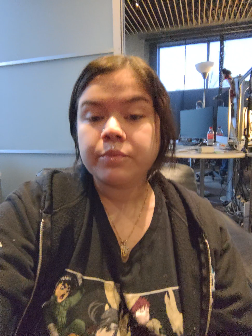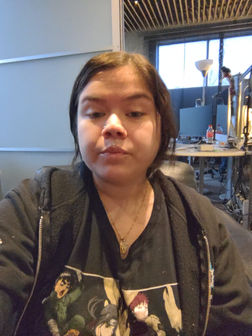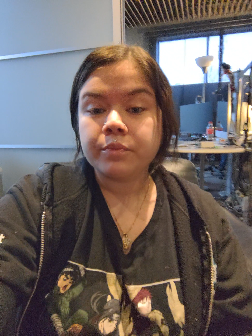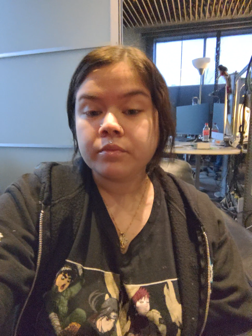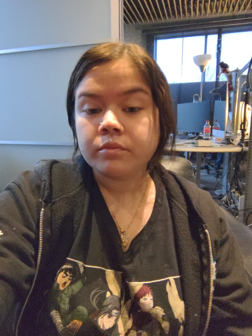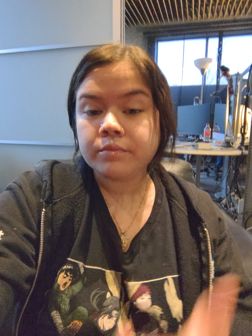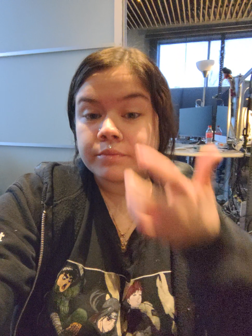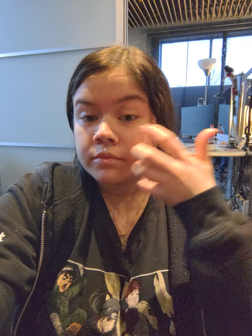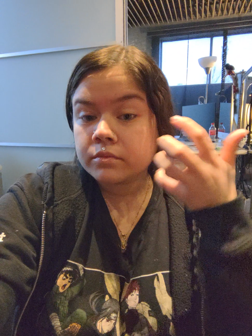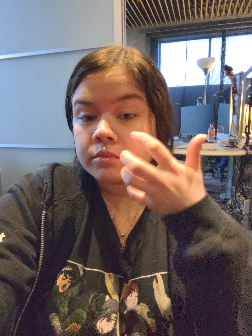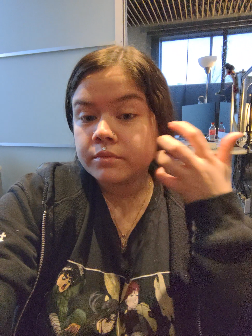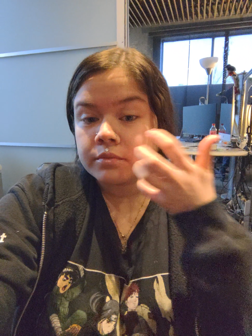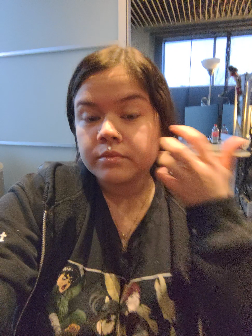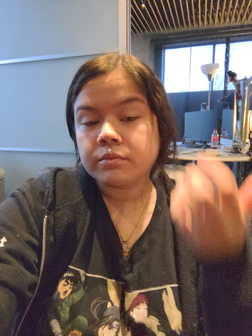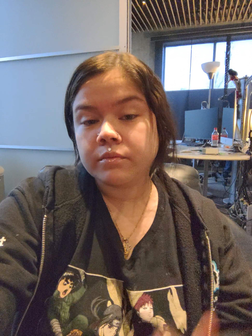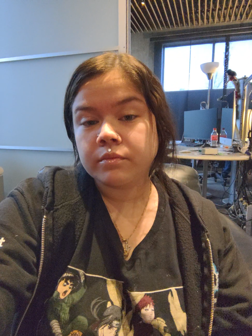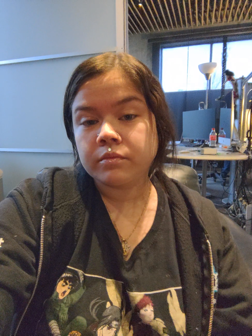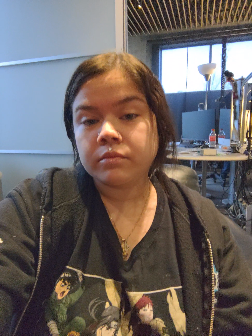tiger